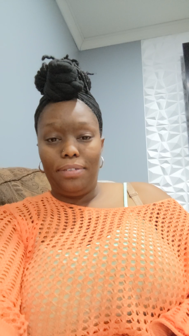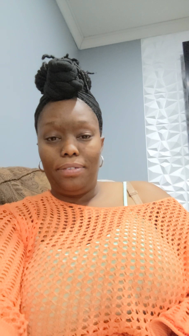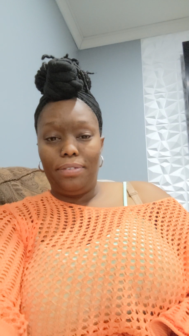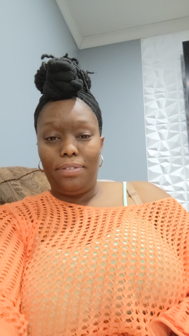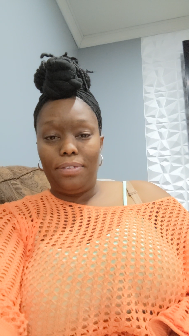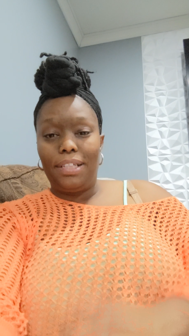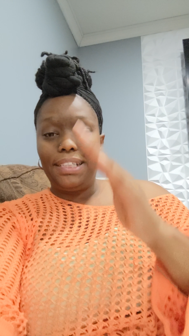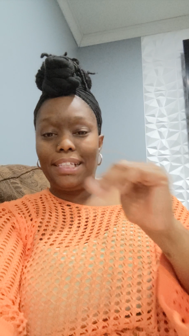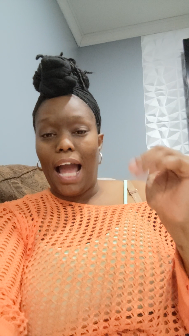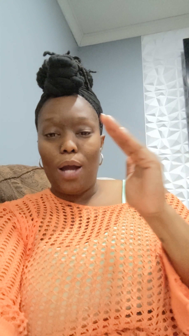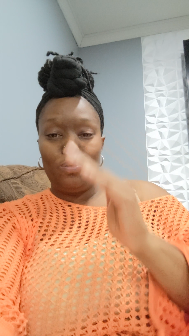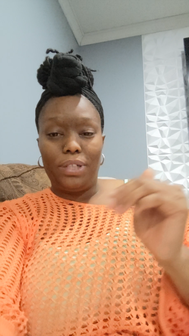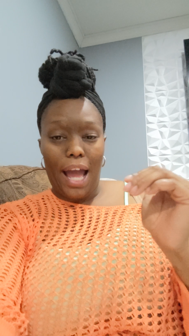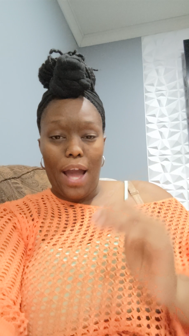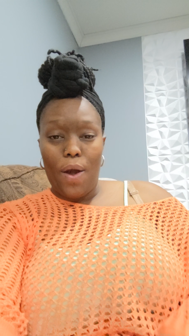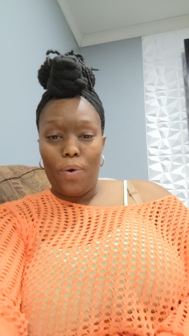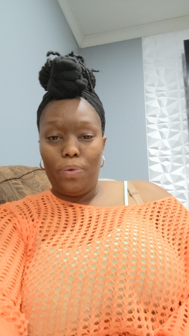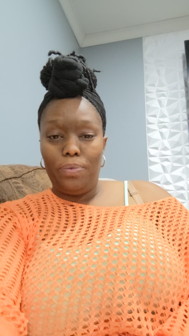downtown